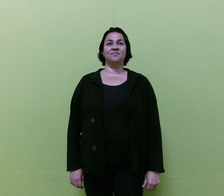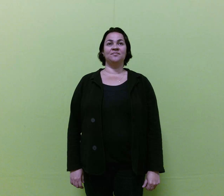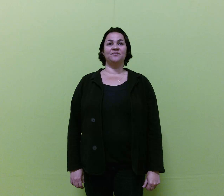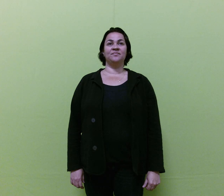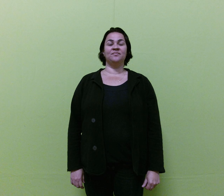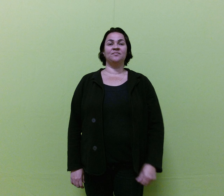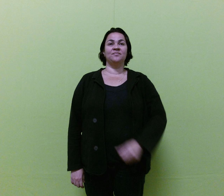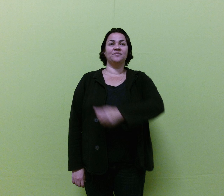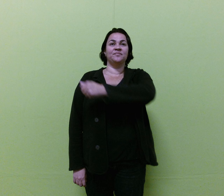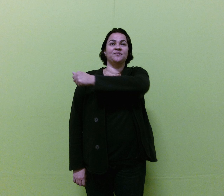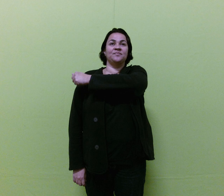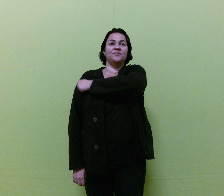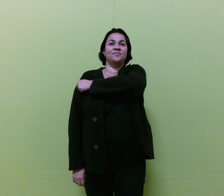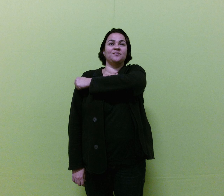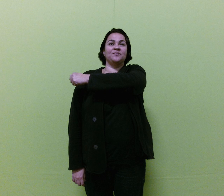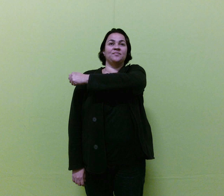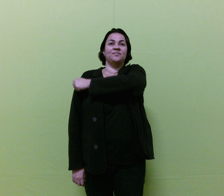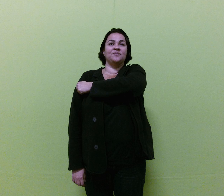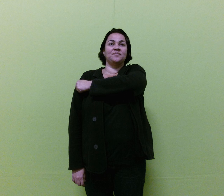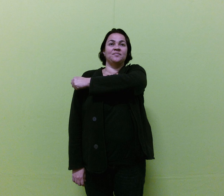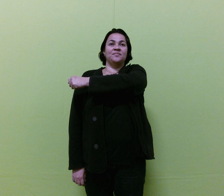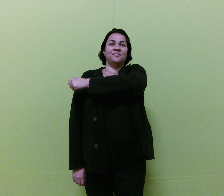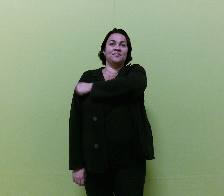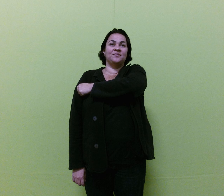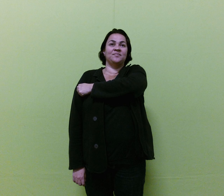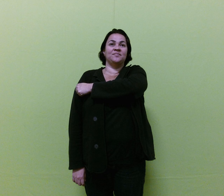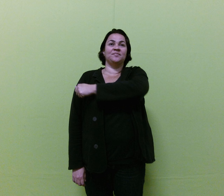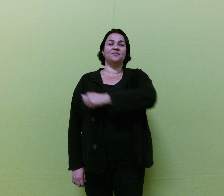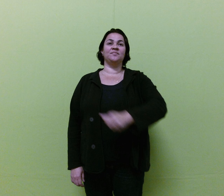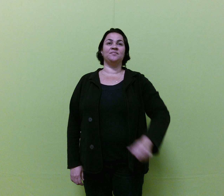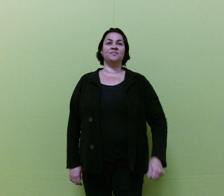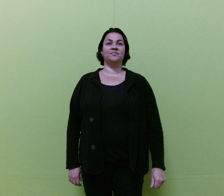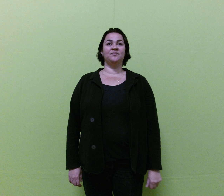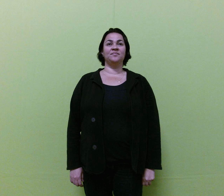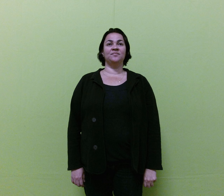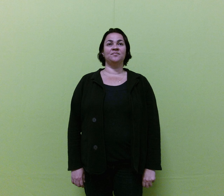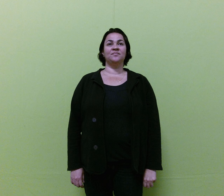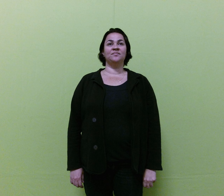aluno